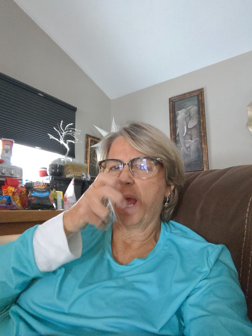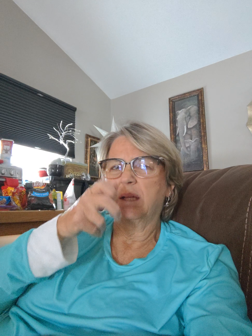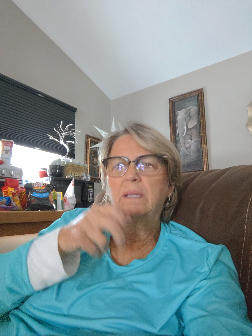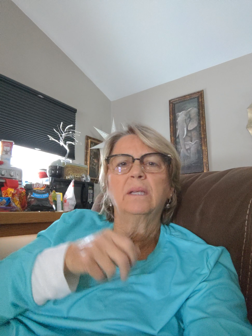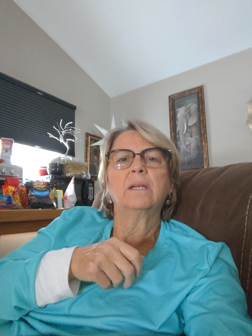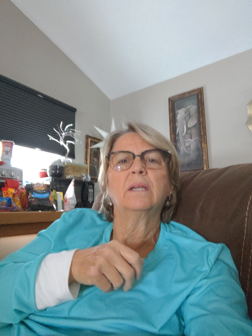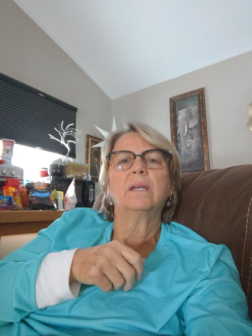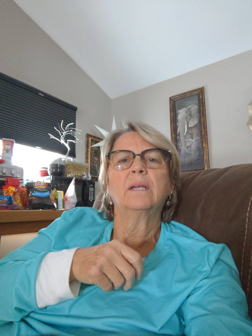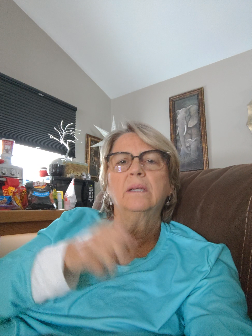bug